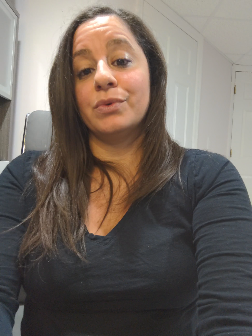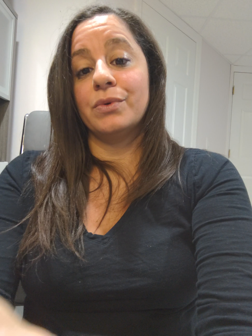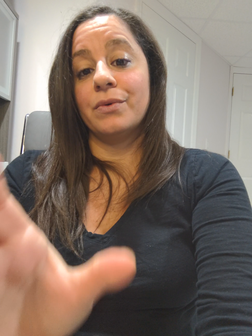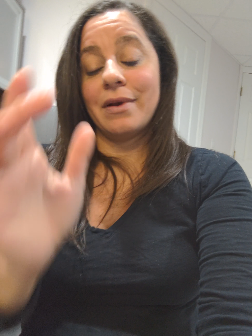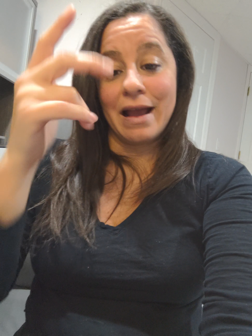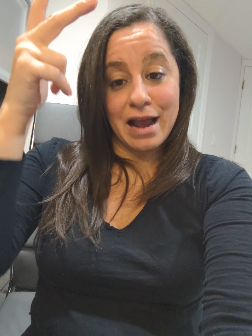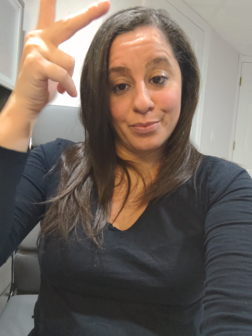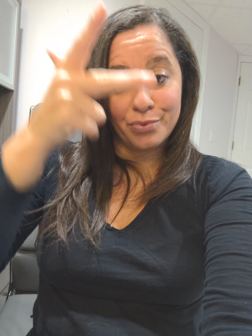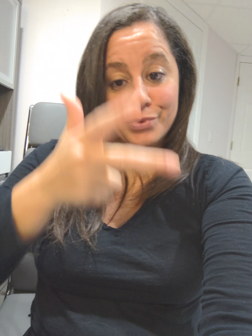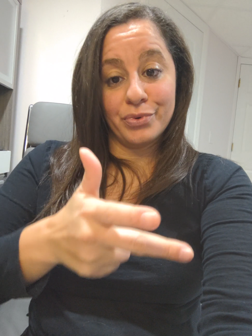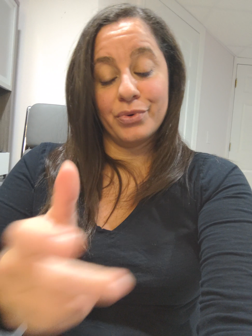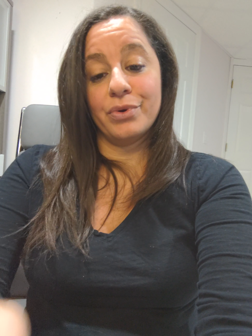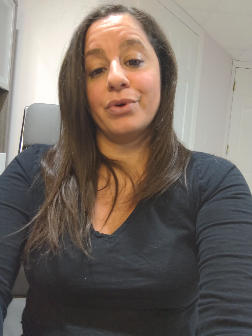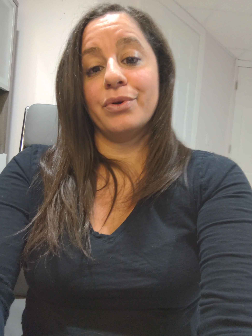helicopter